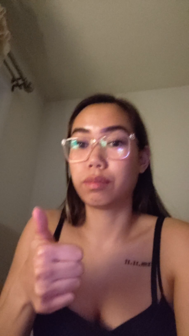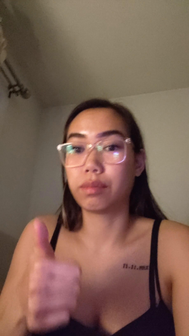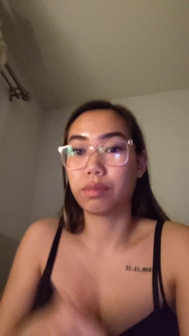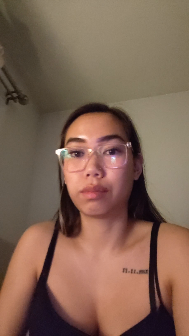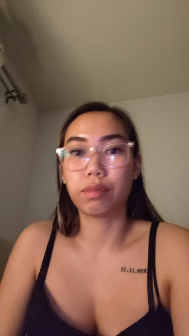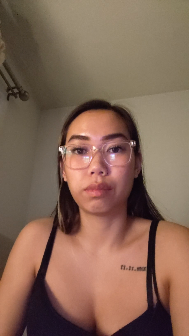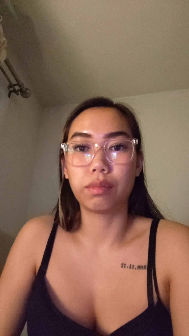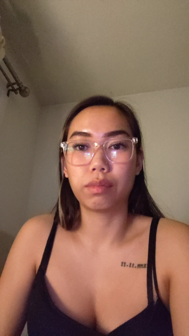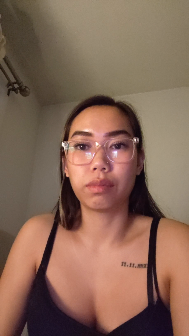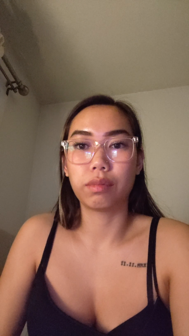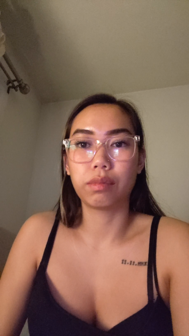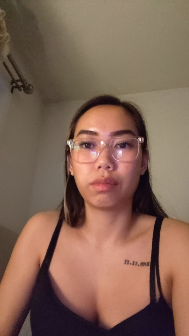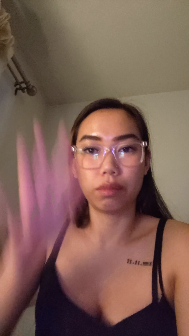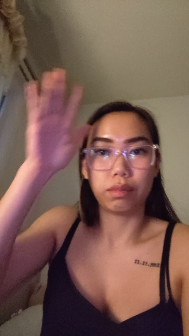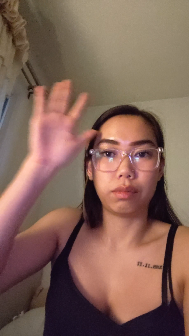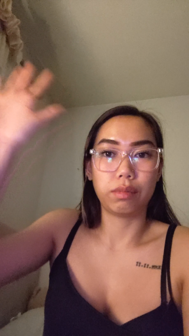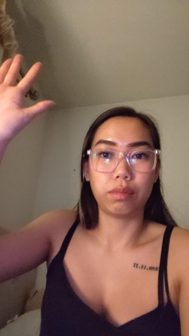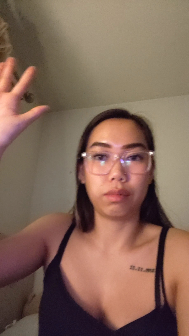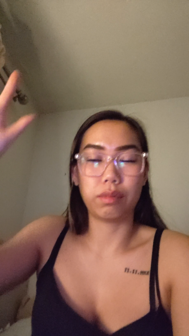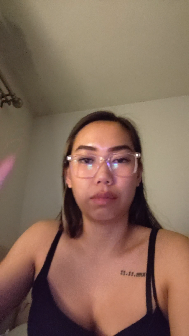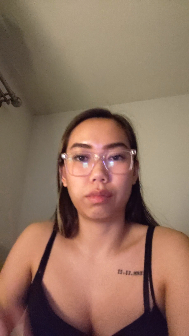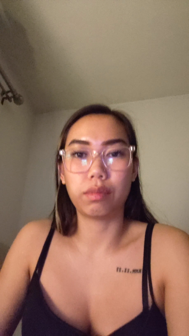moose